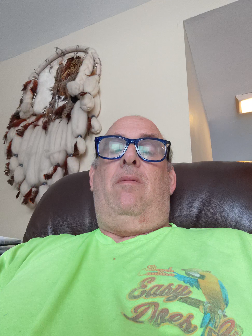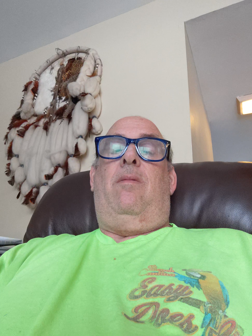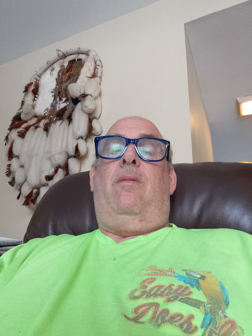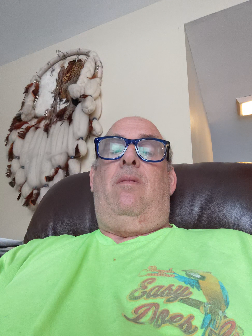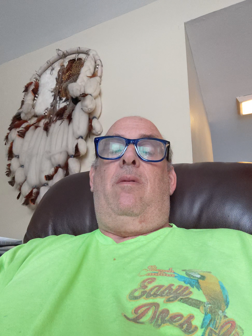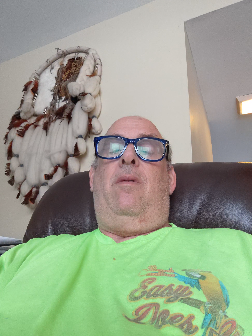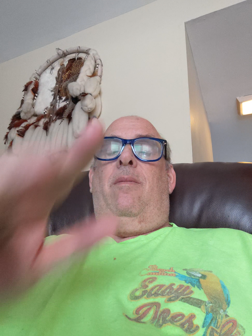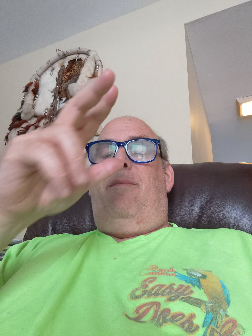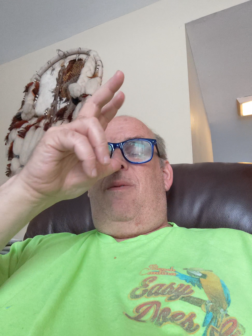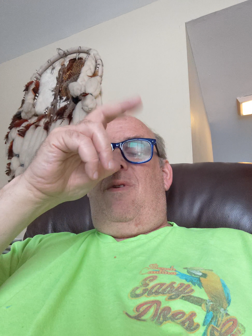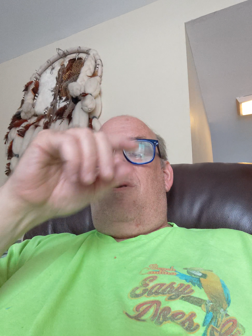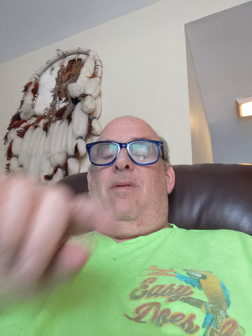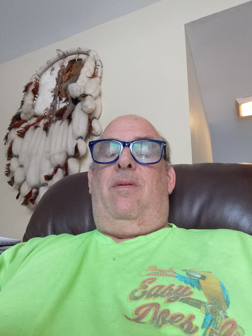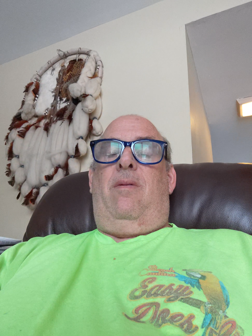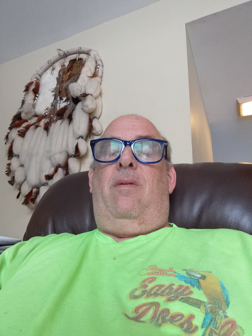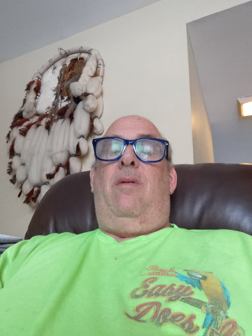bug